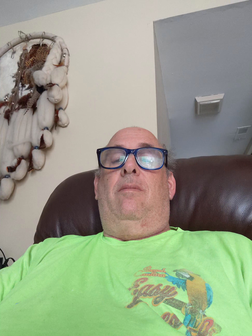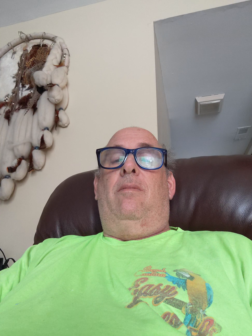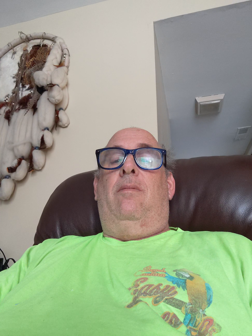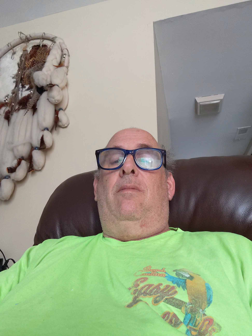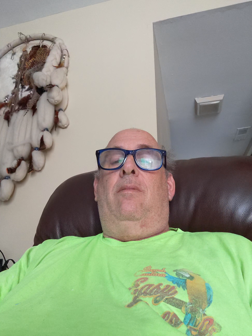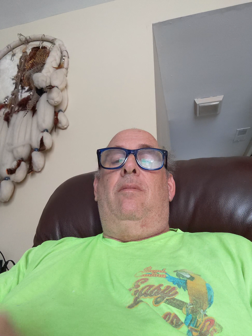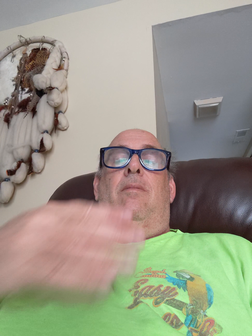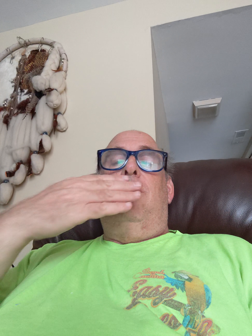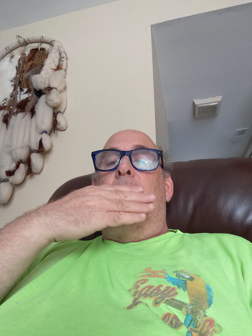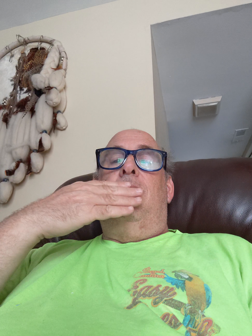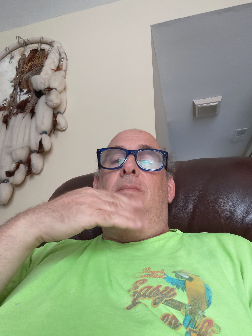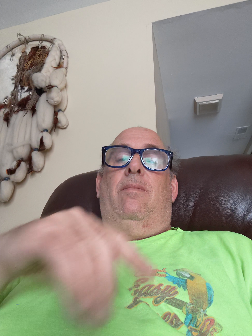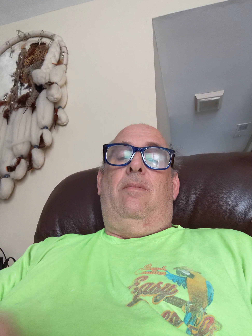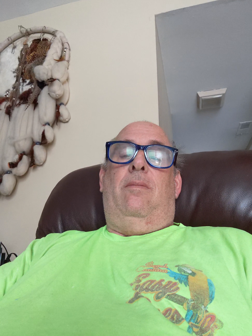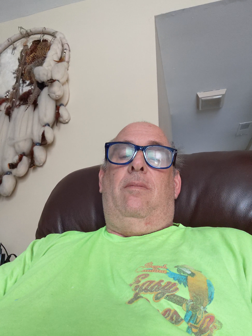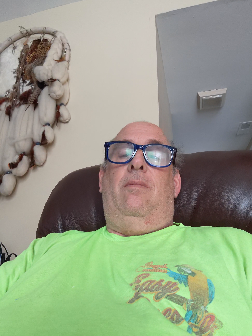napkin